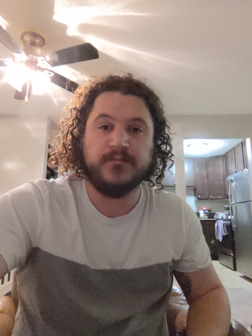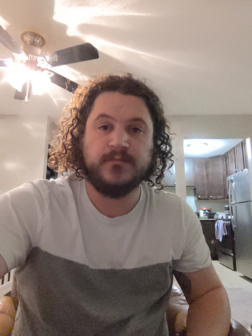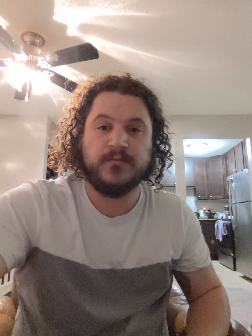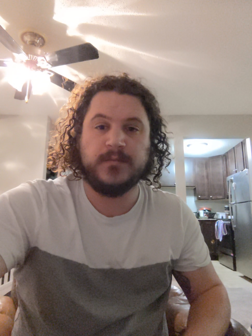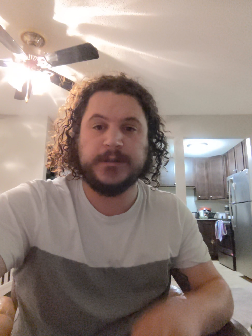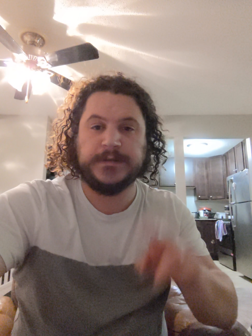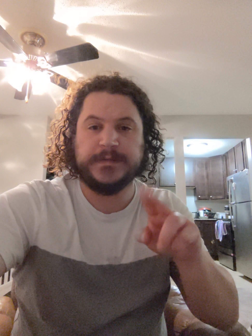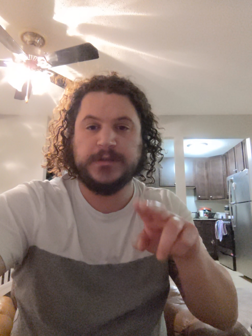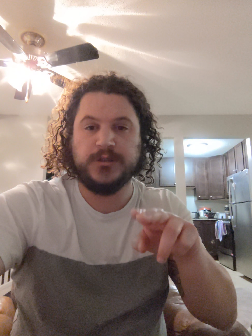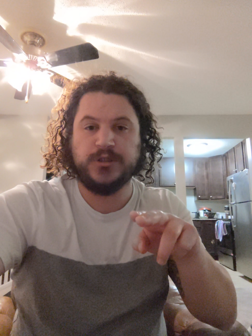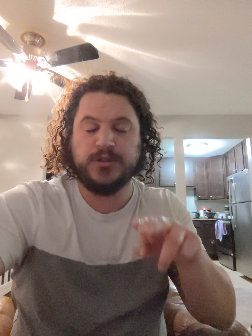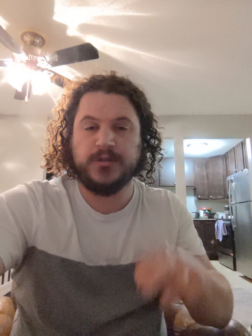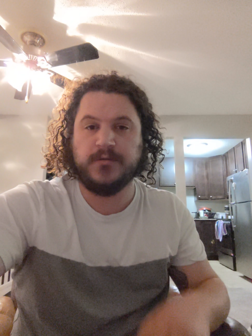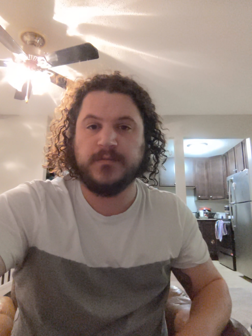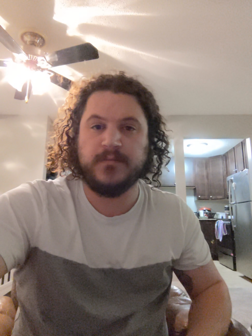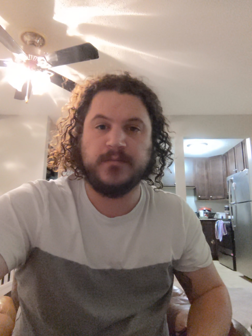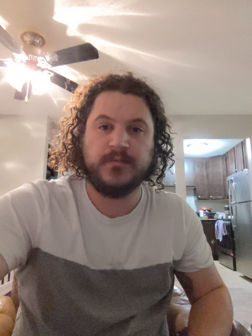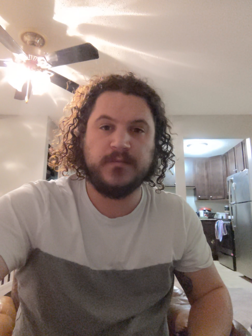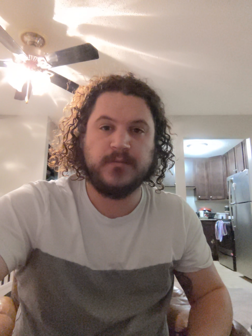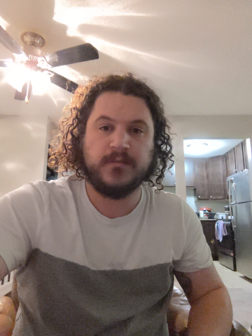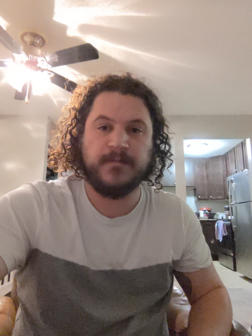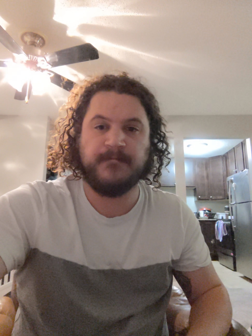chair